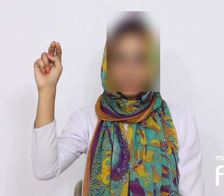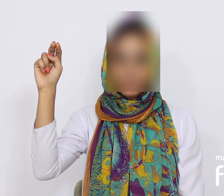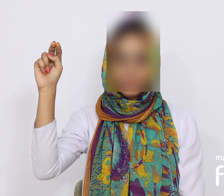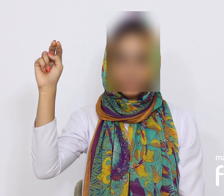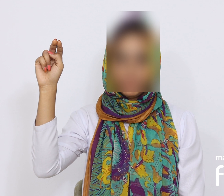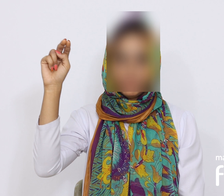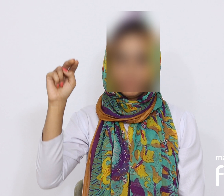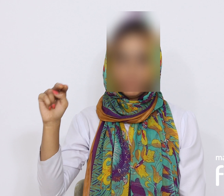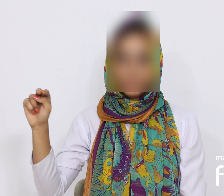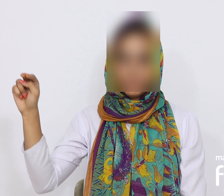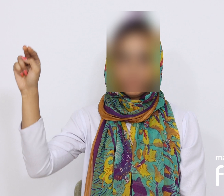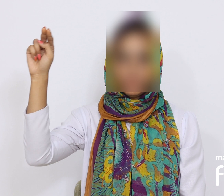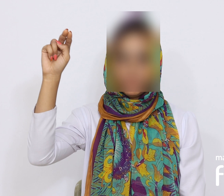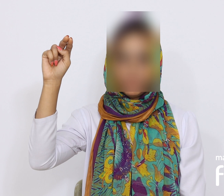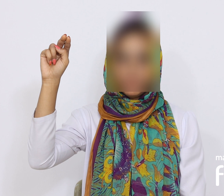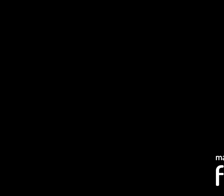ہ